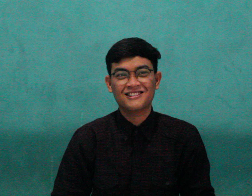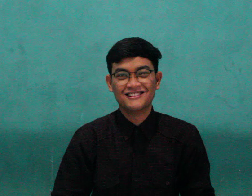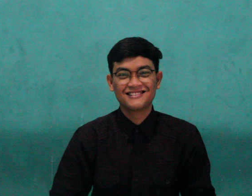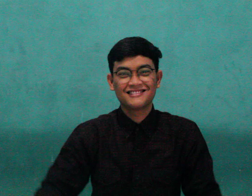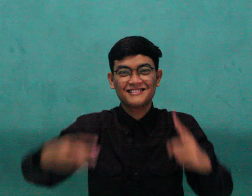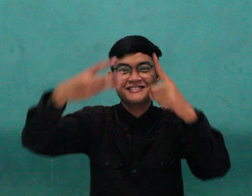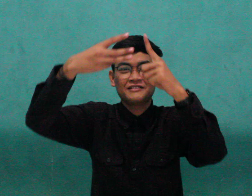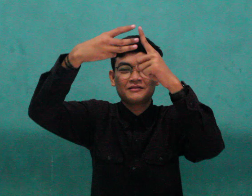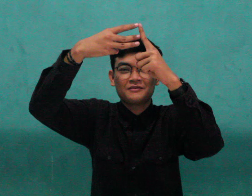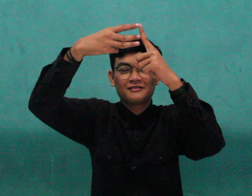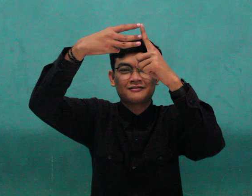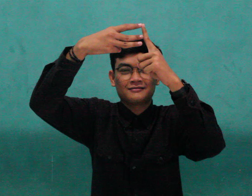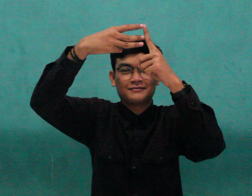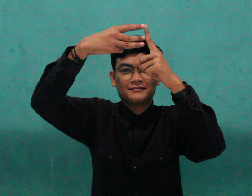B